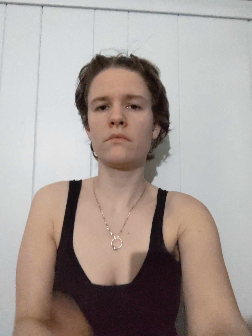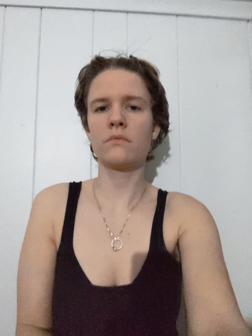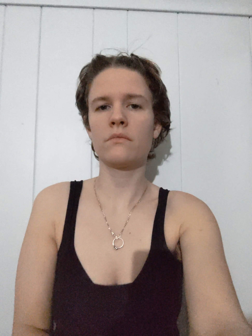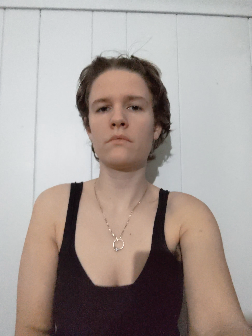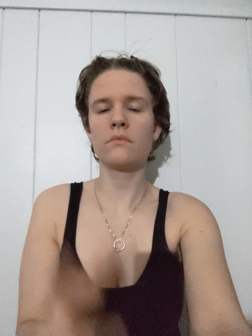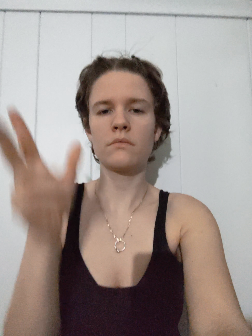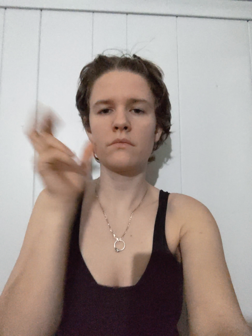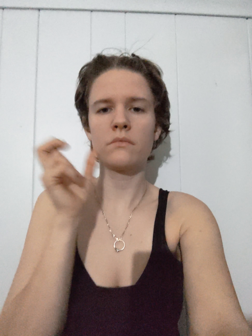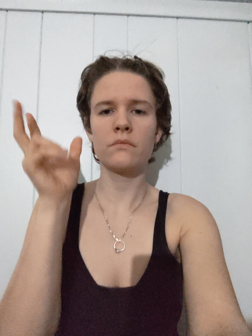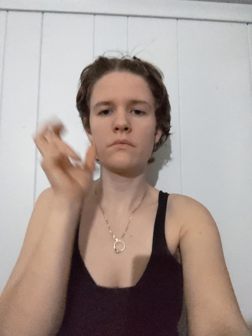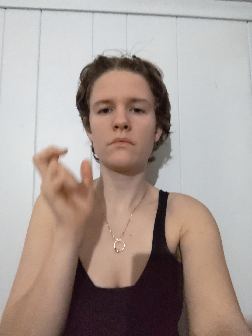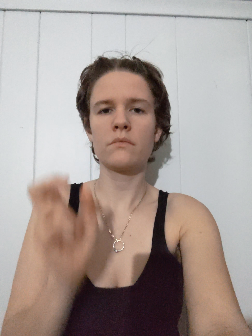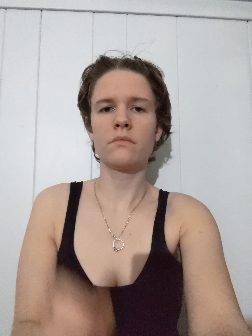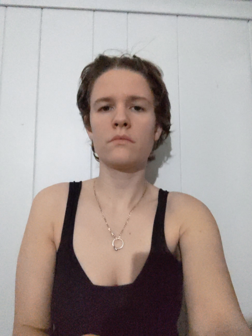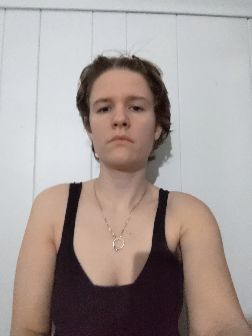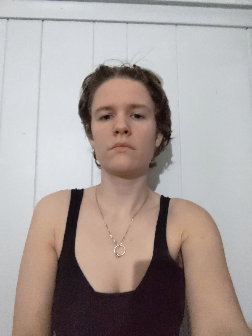listen